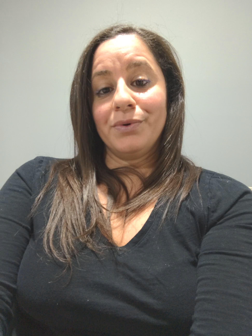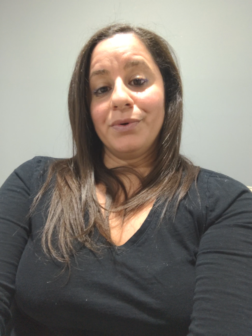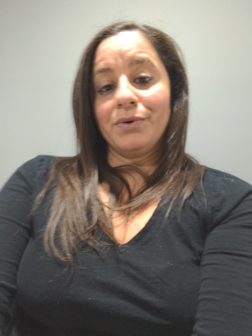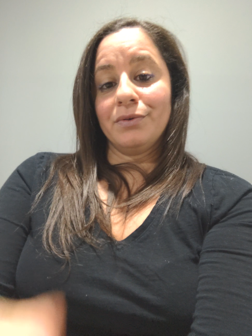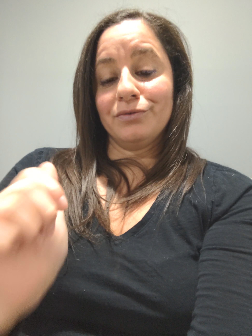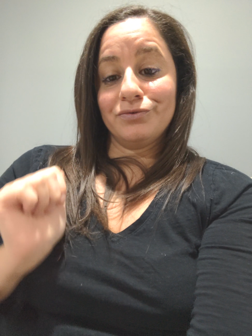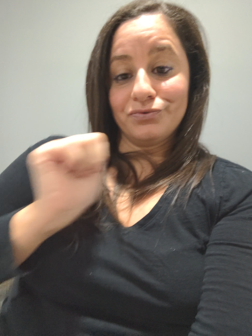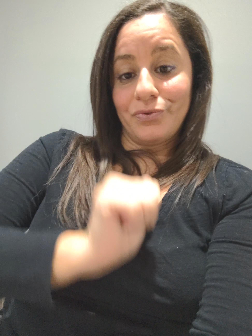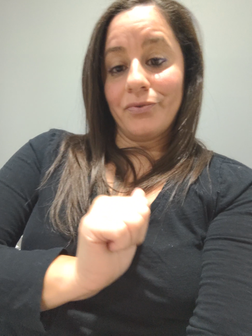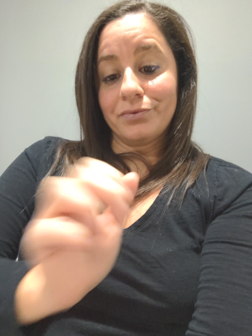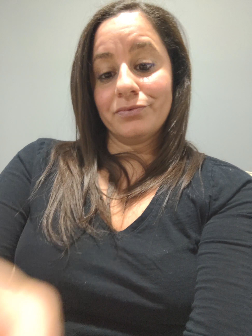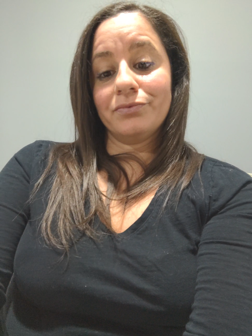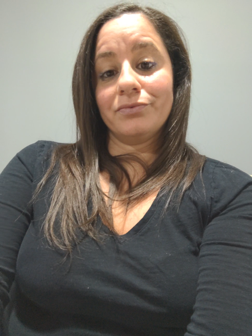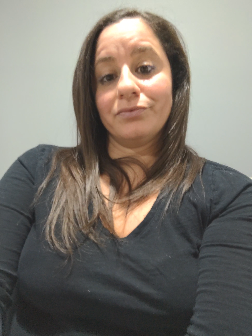jacket